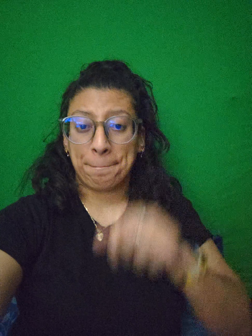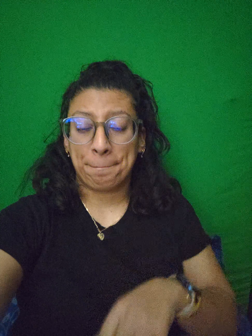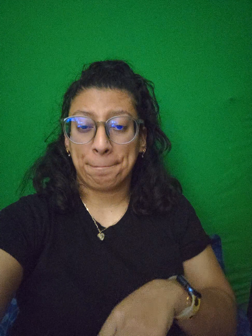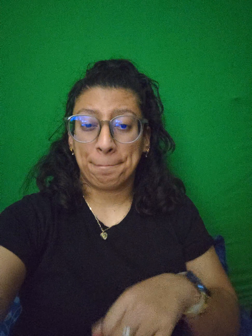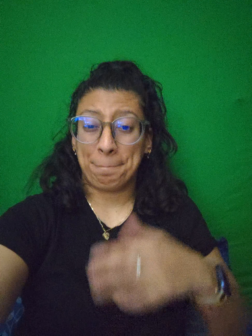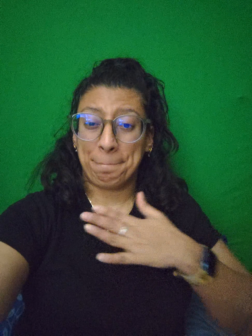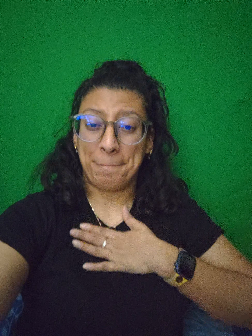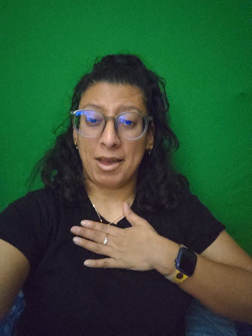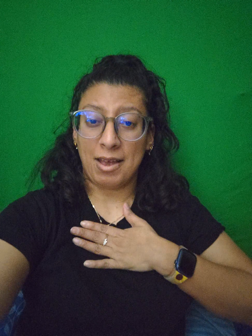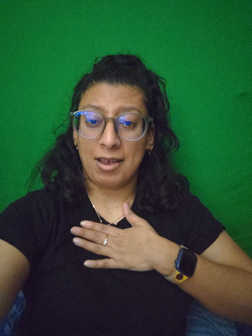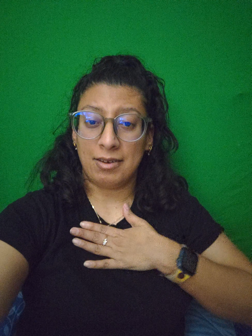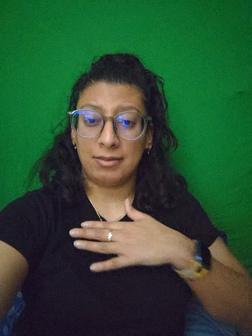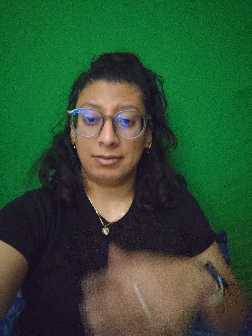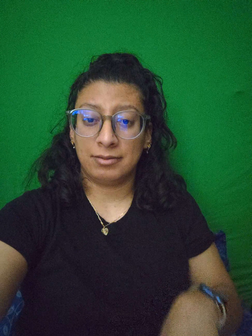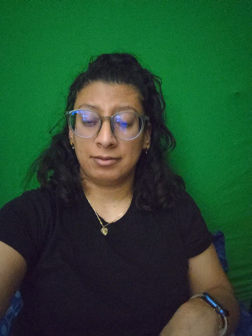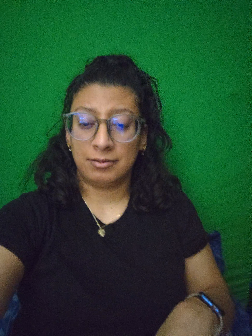my